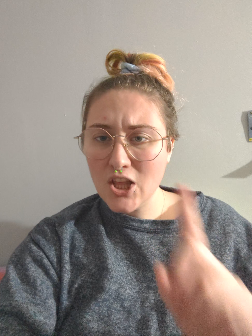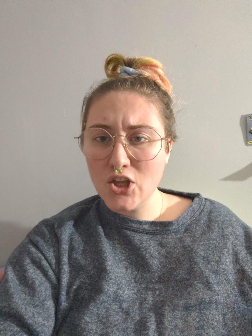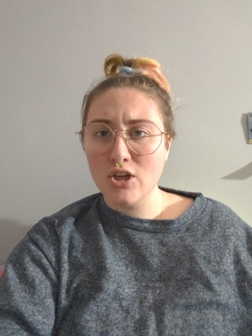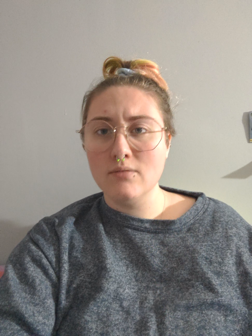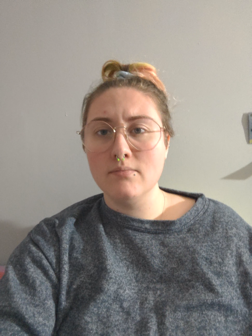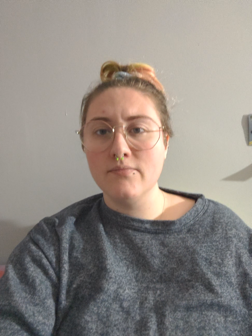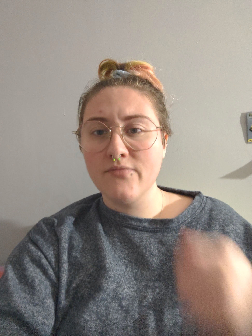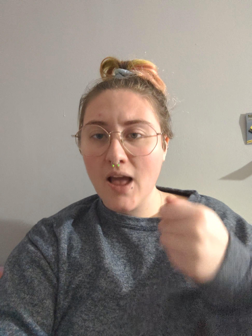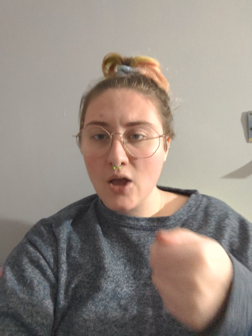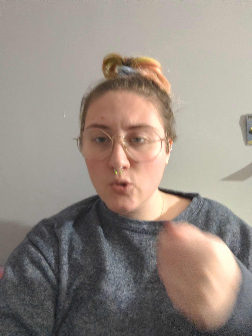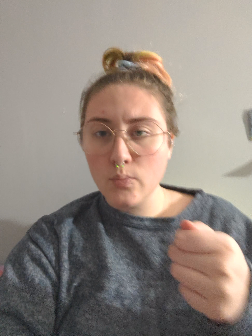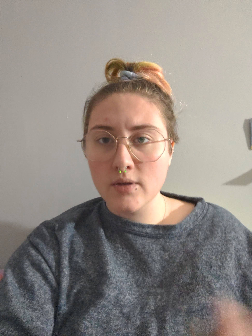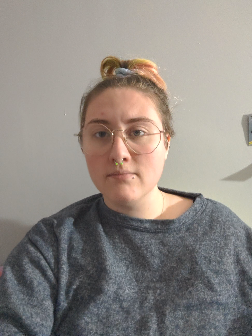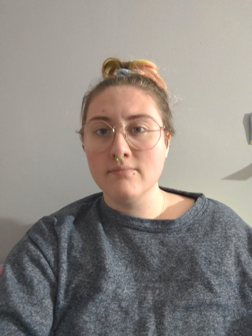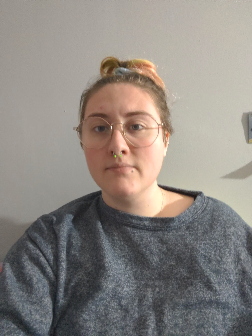vacuum